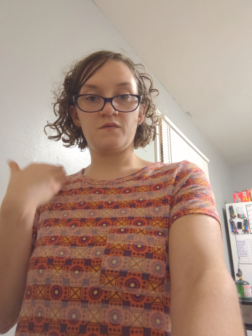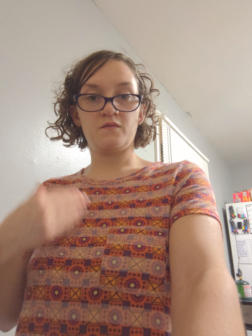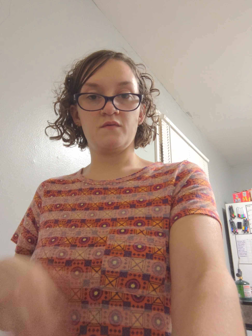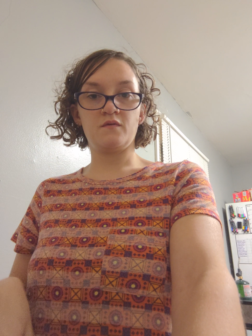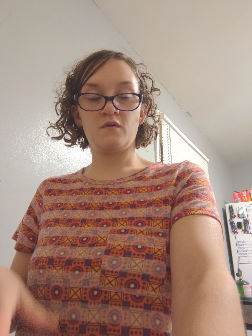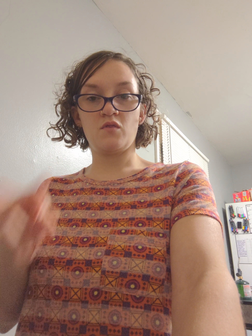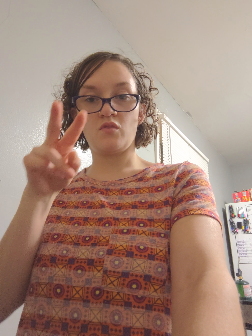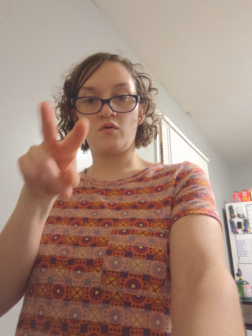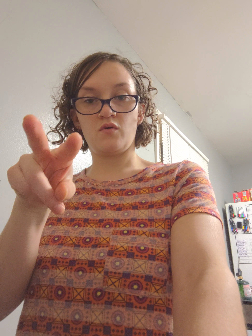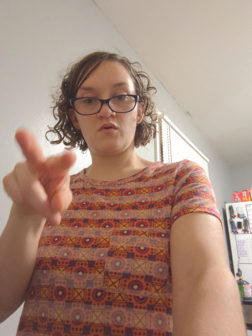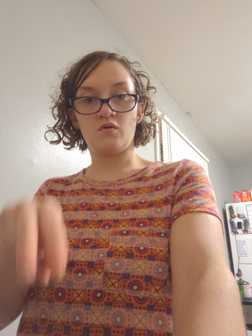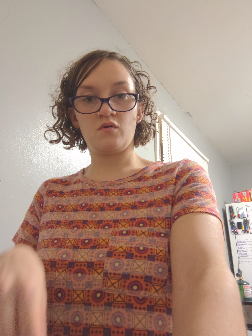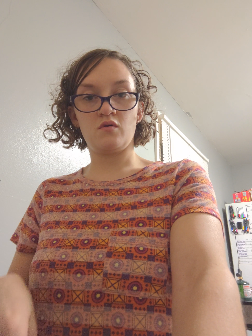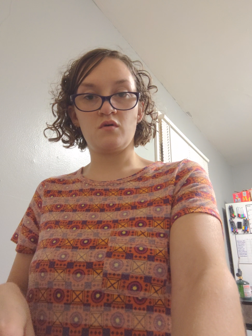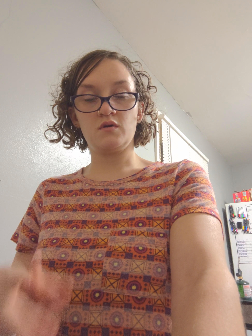look